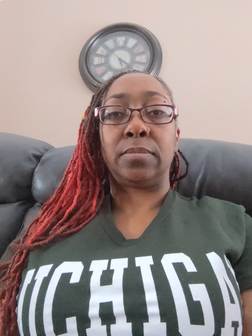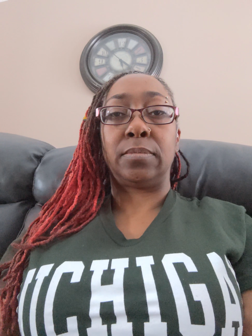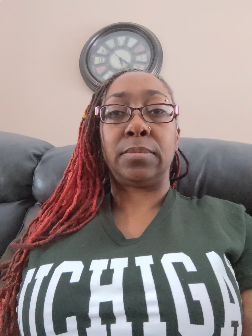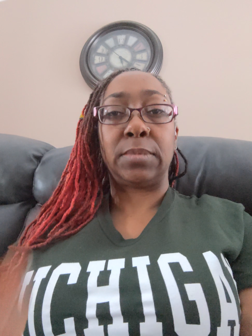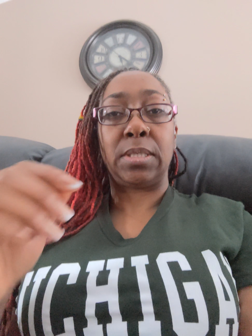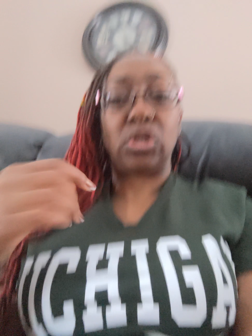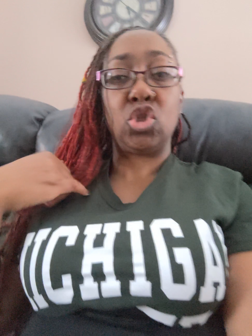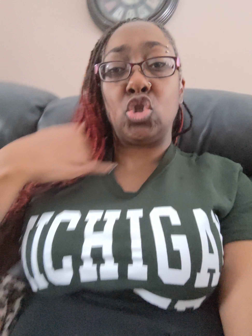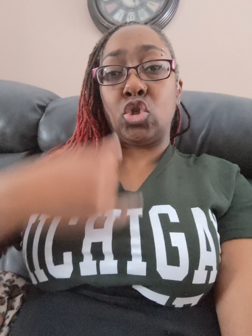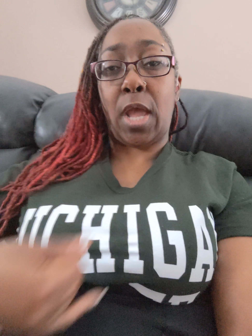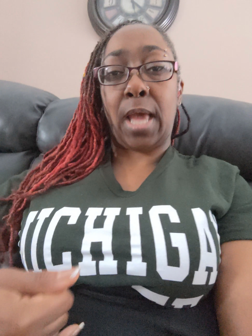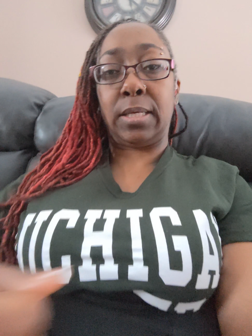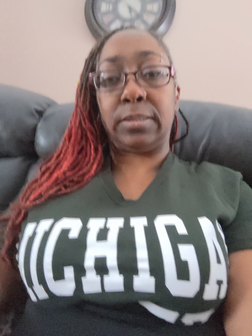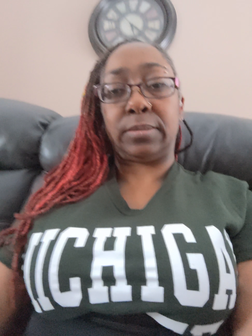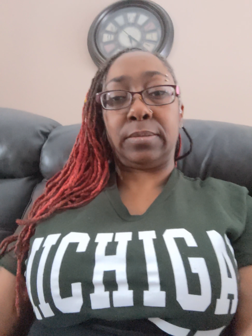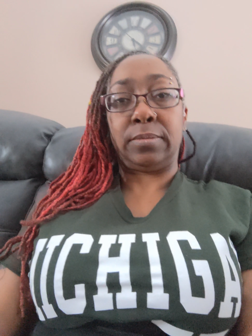jacket